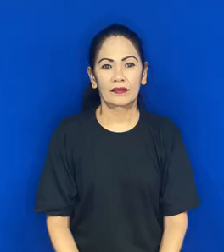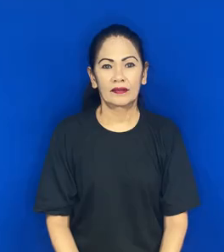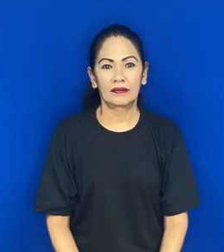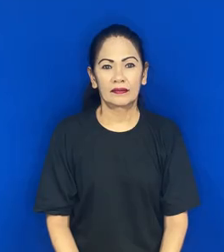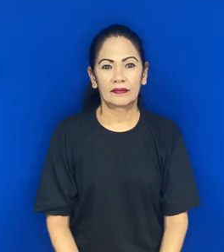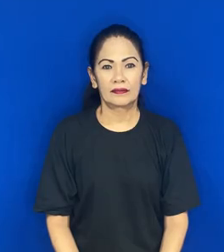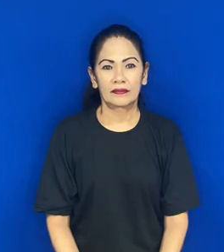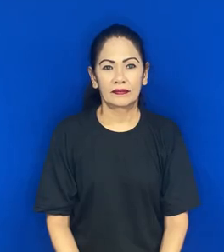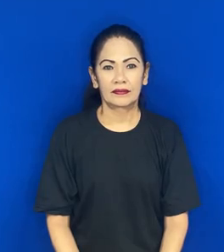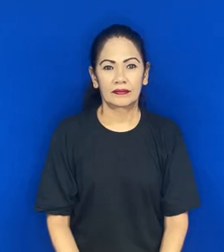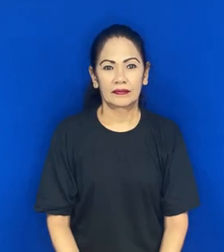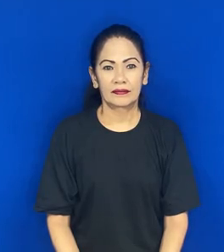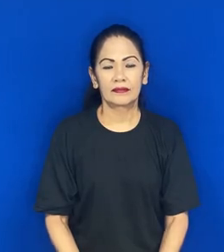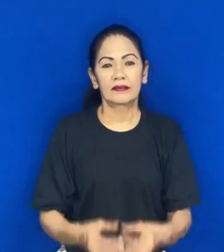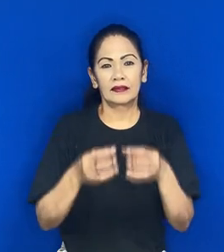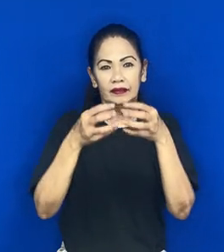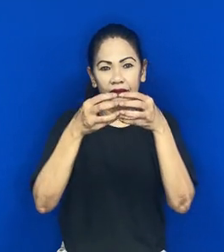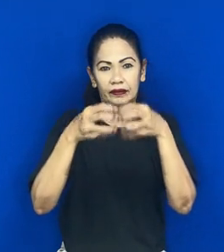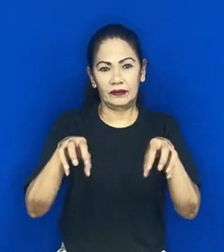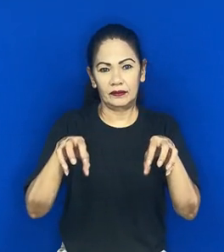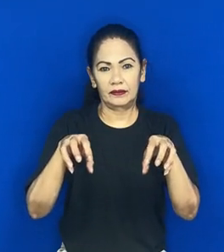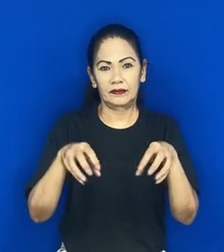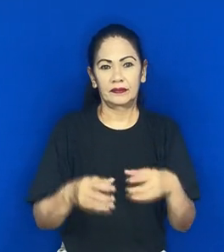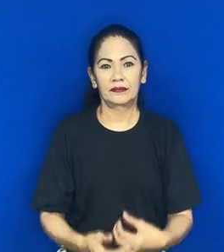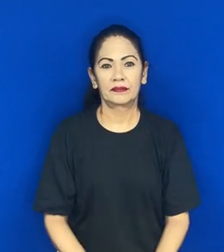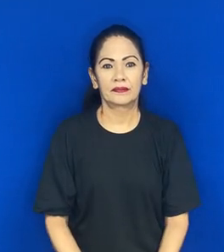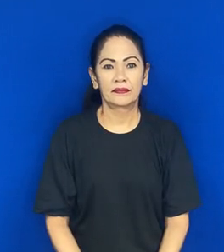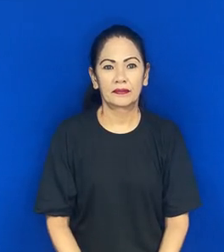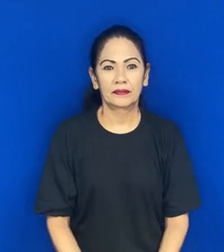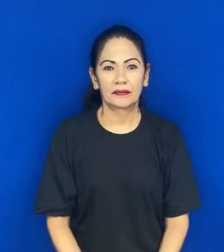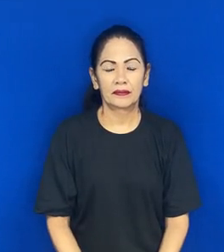egg